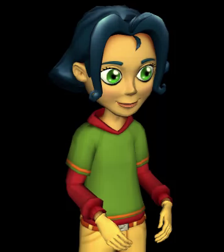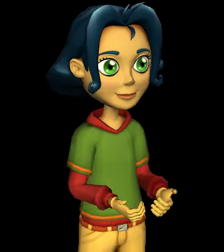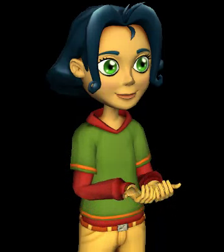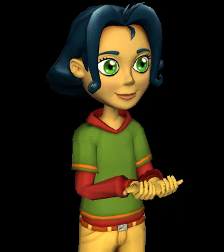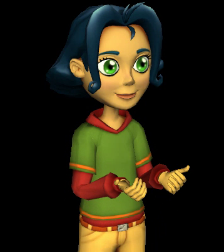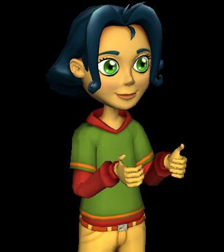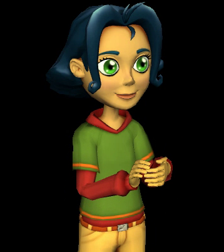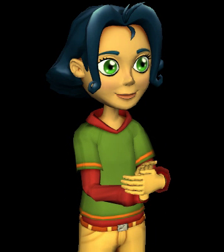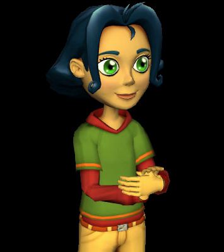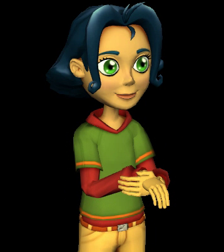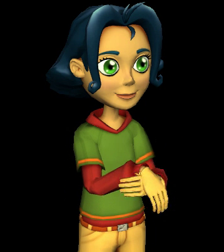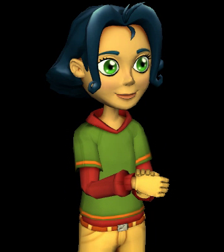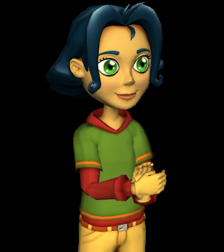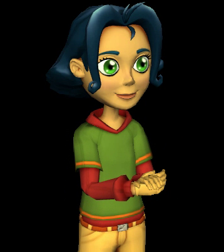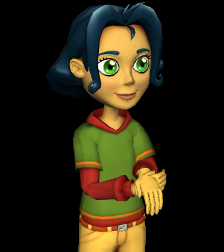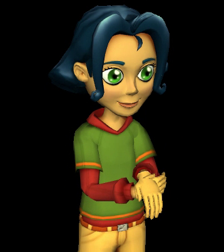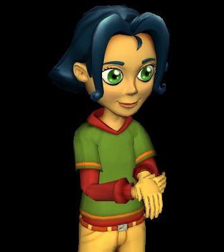مغسلة